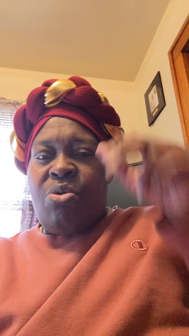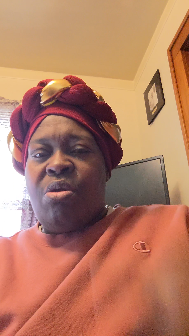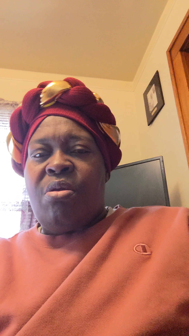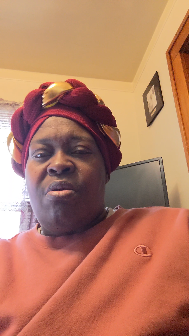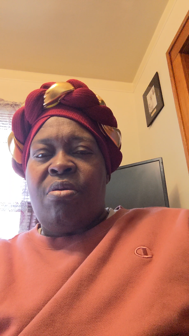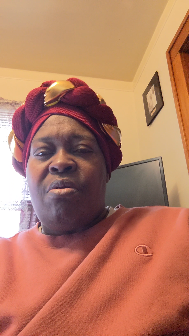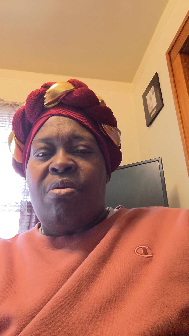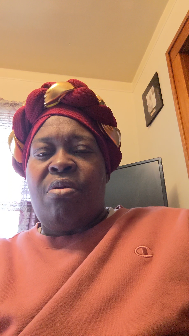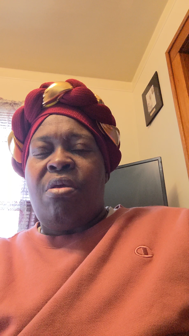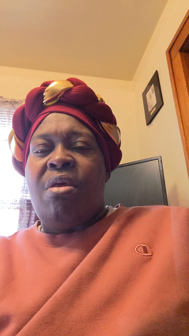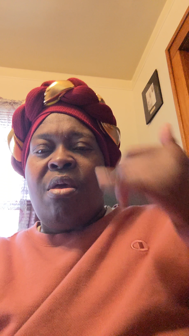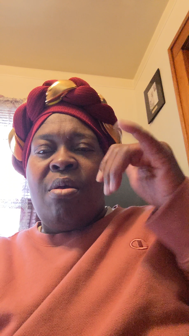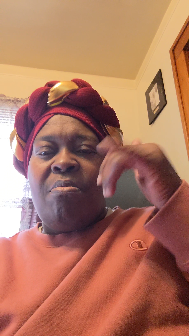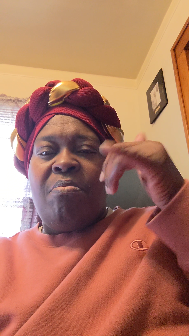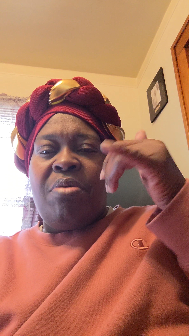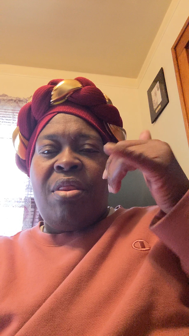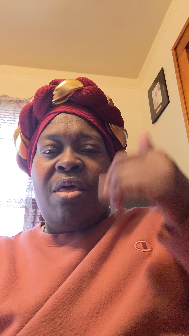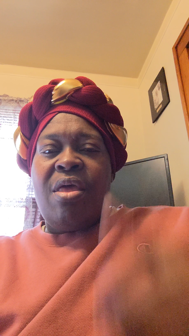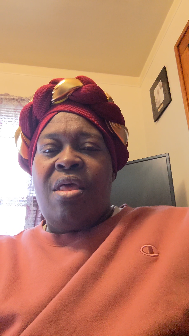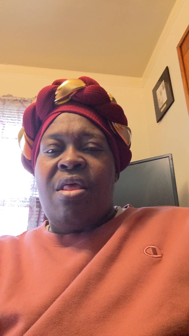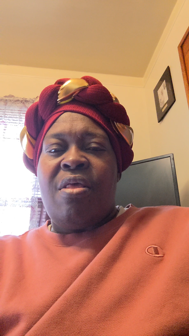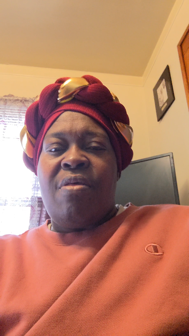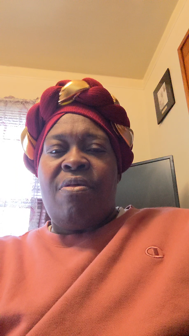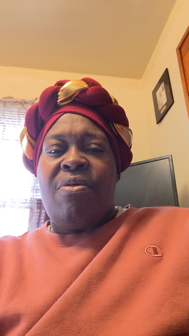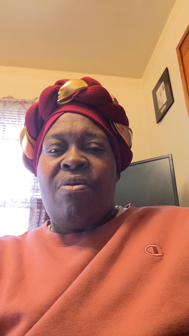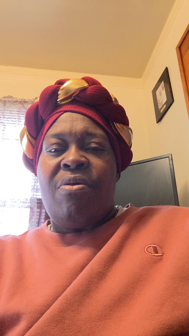play